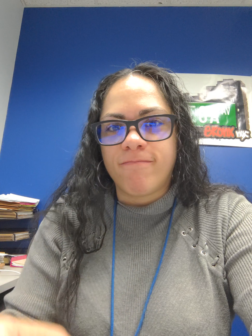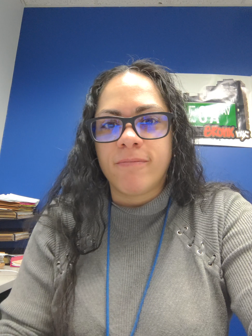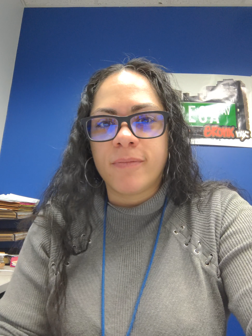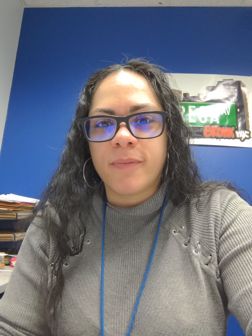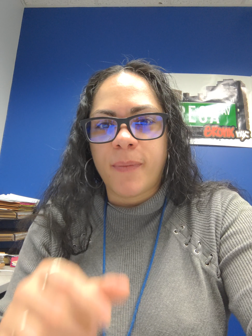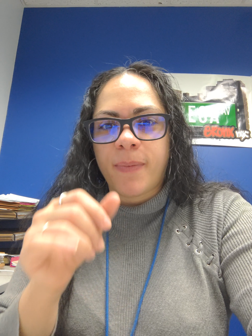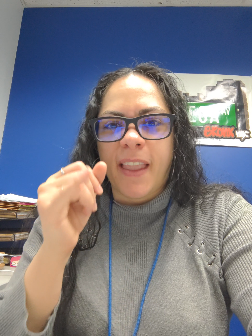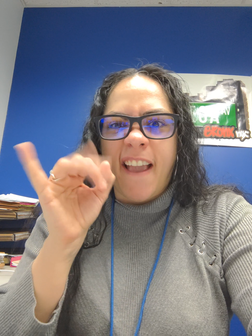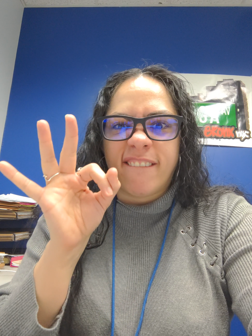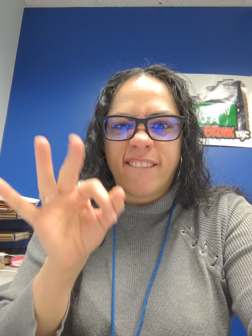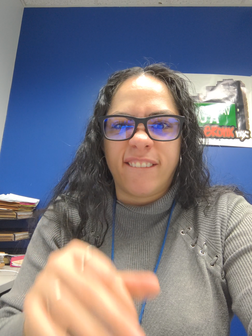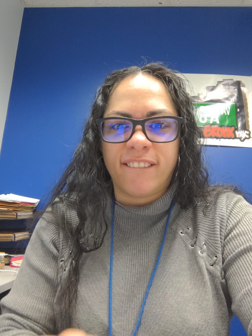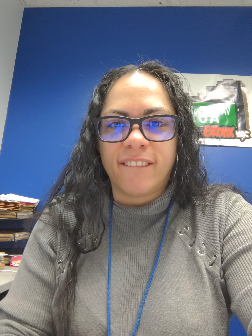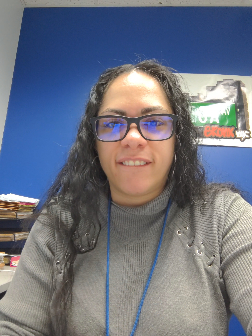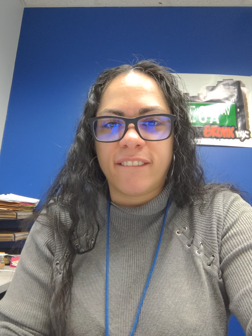if